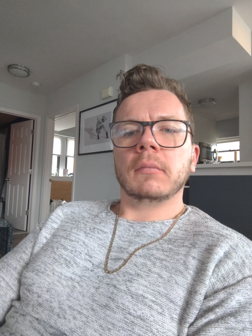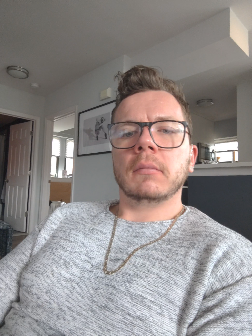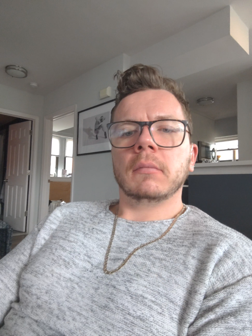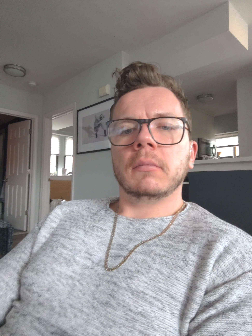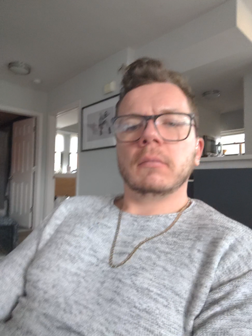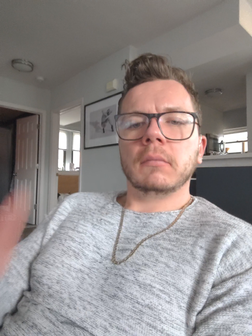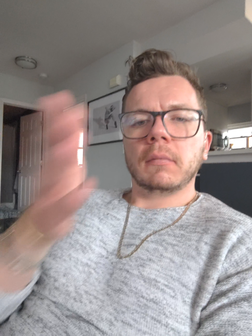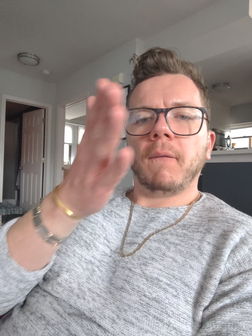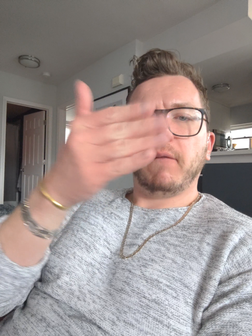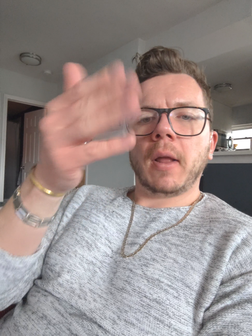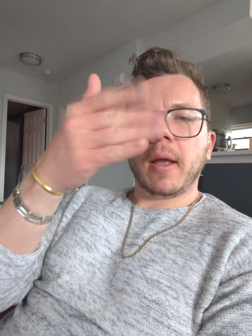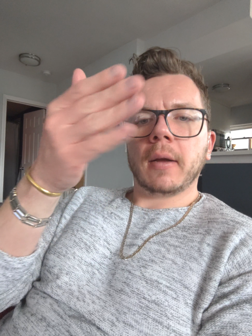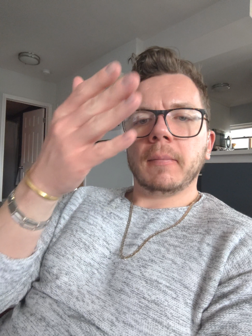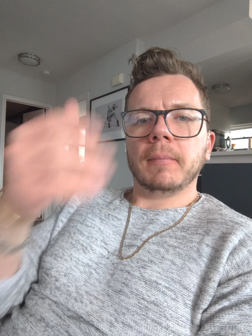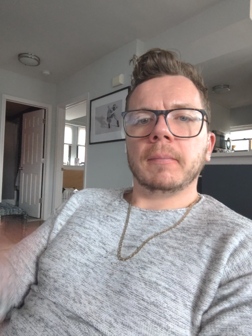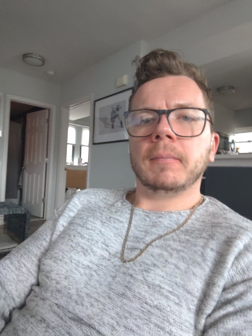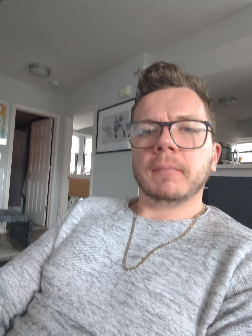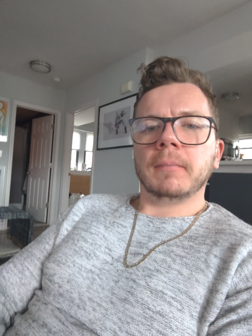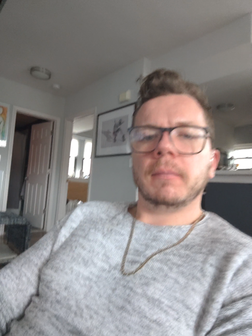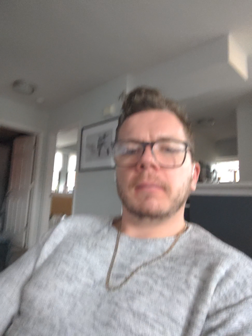flag